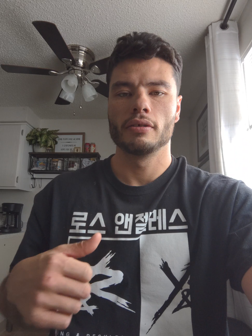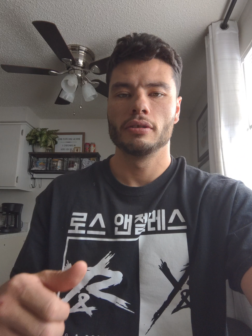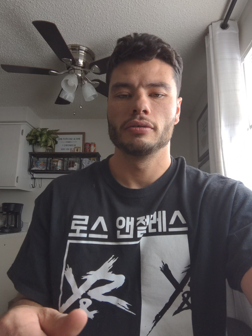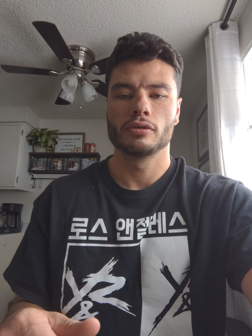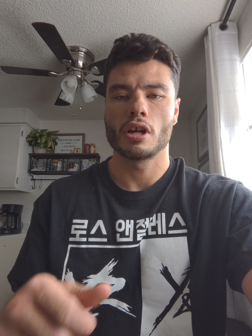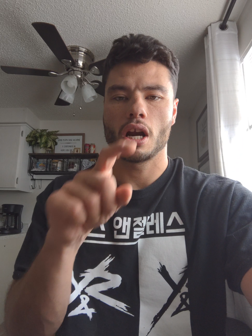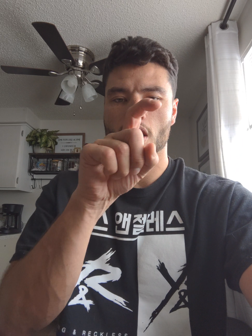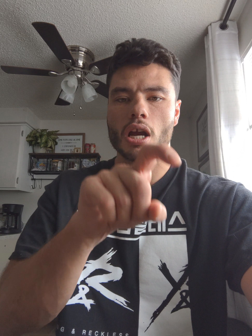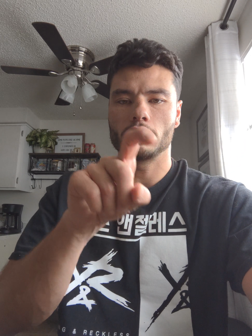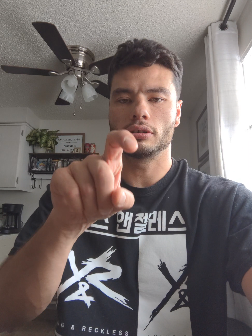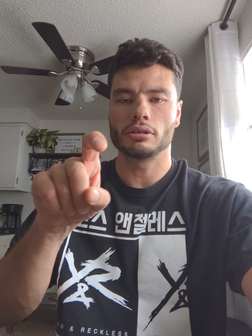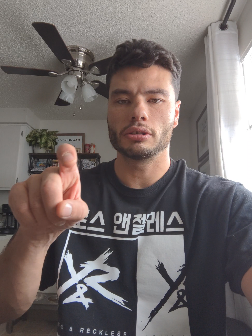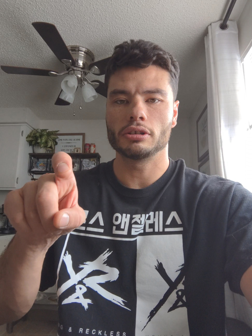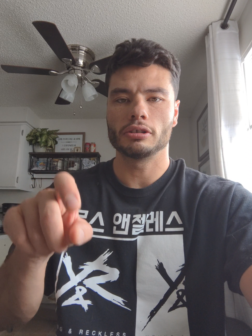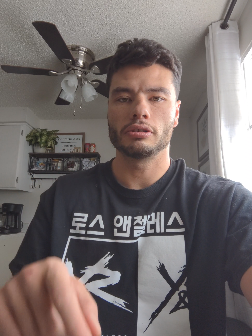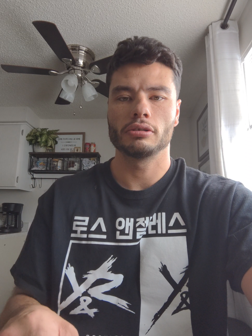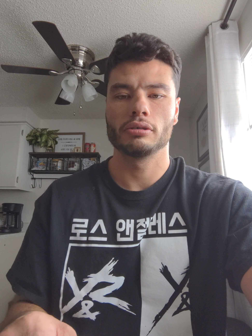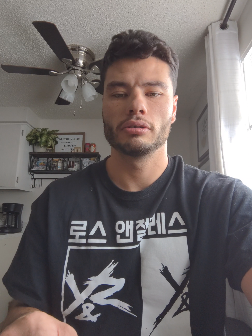closet